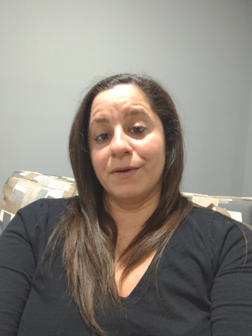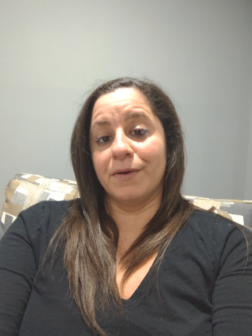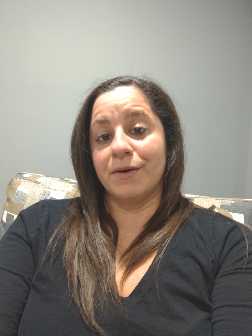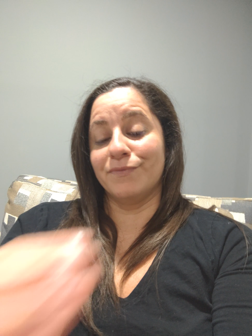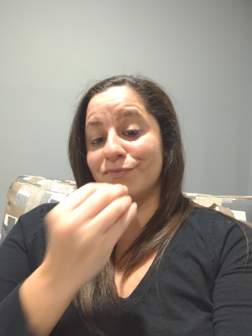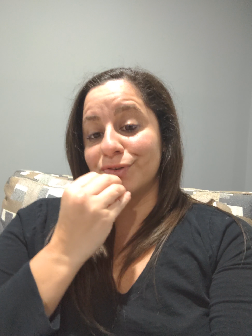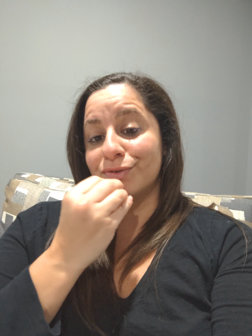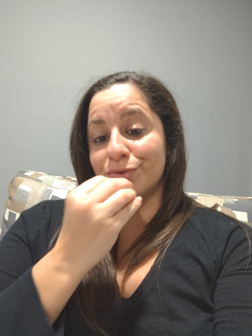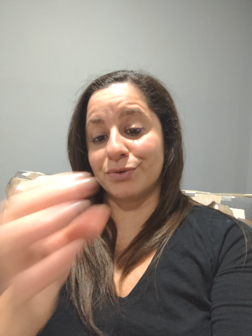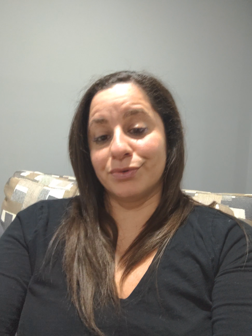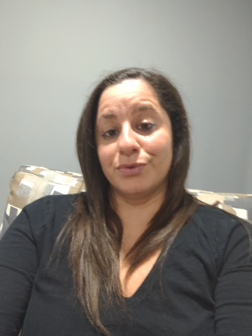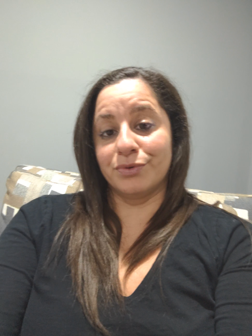food